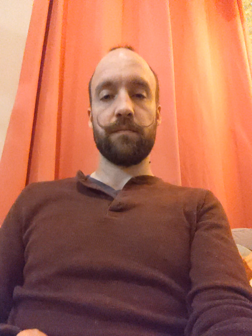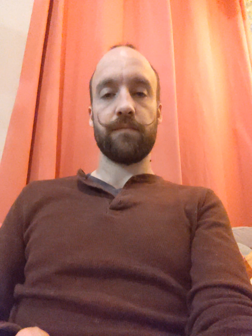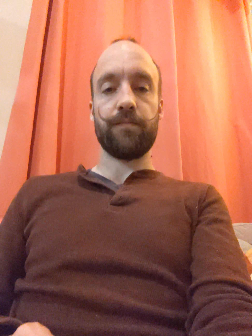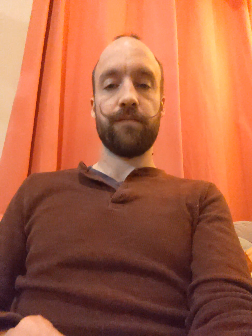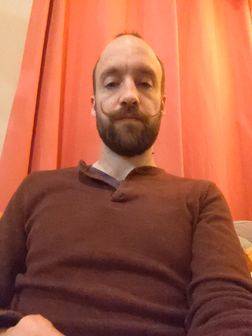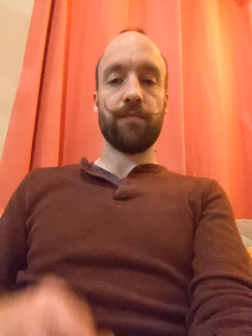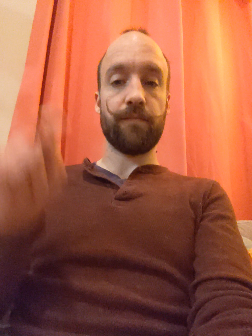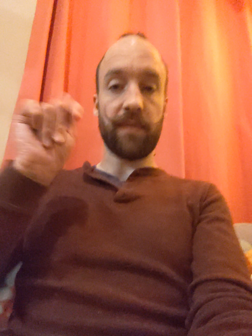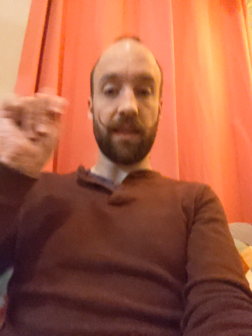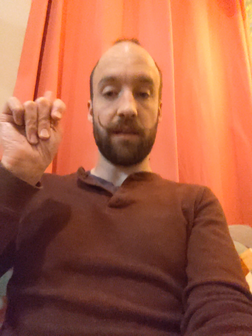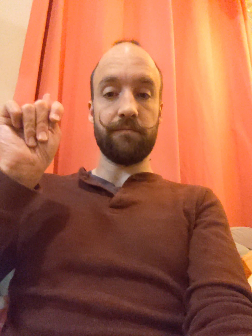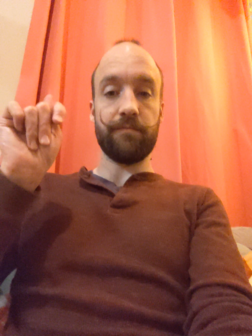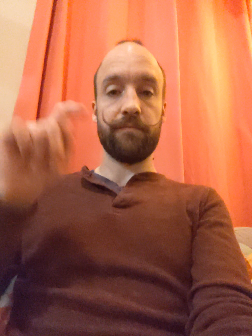potty